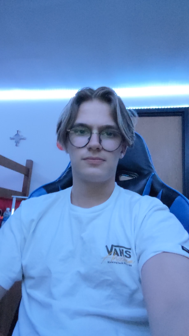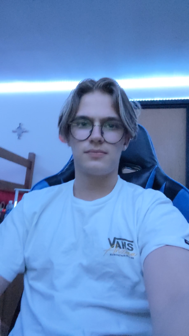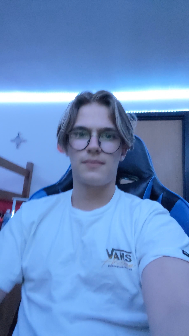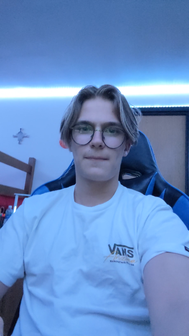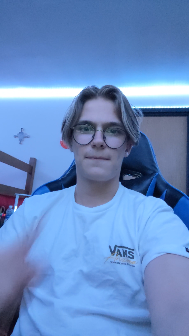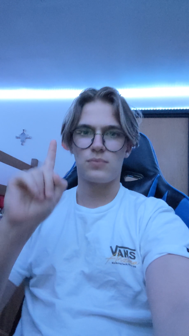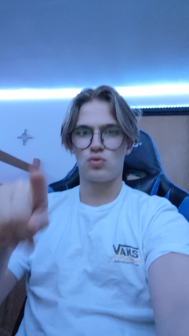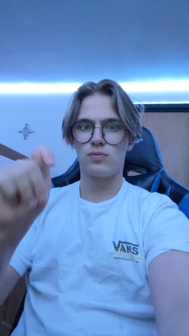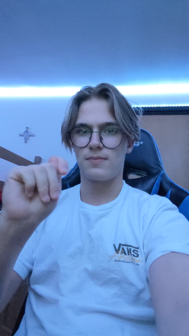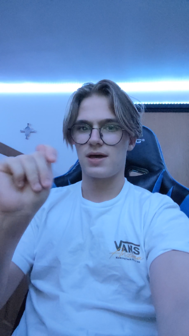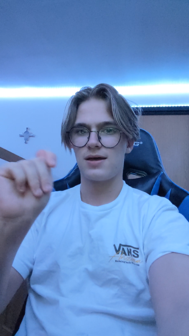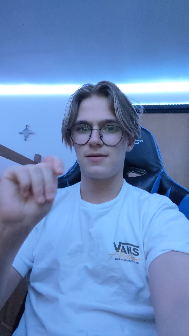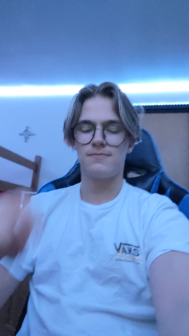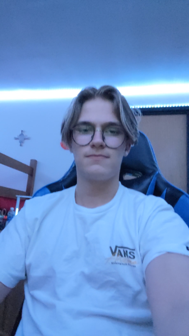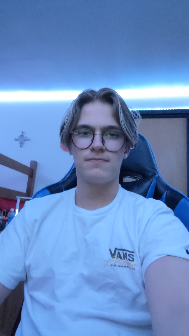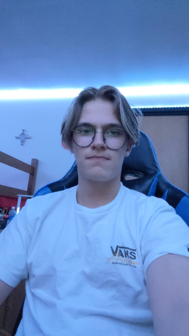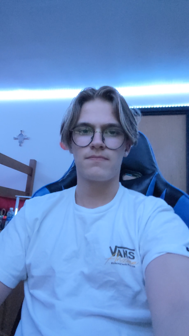go potty